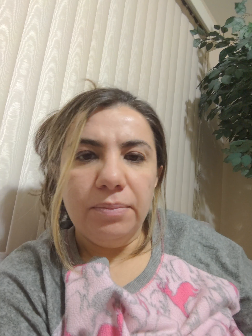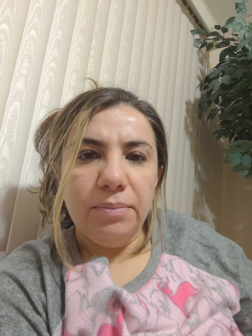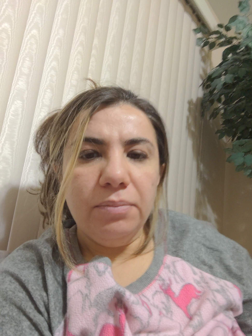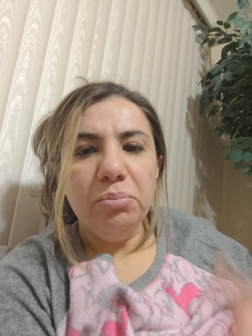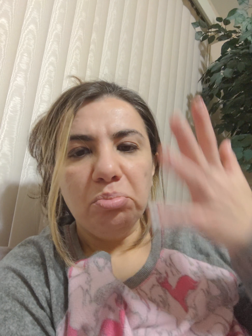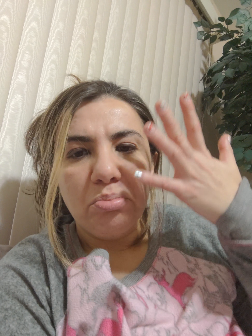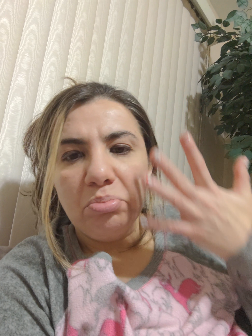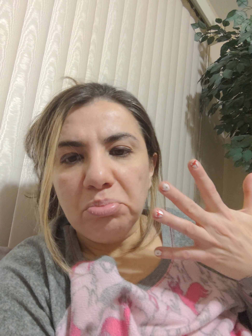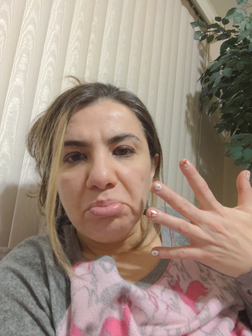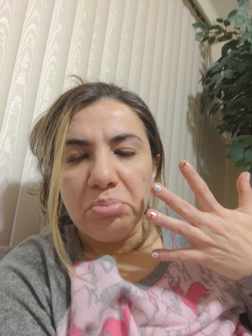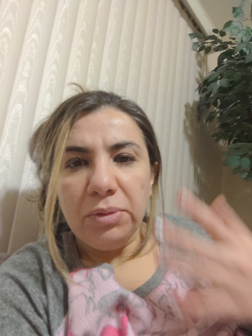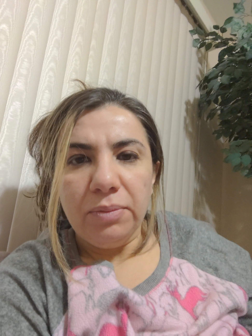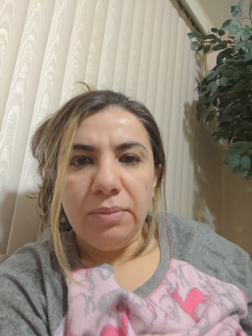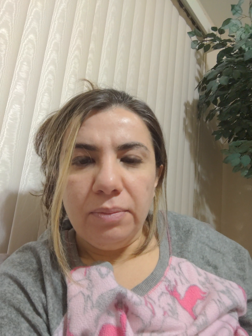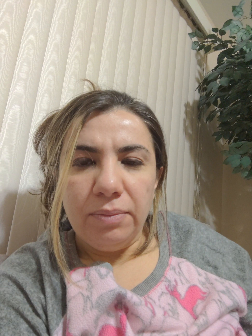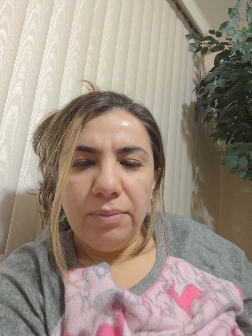sad